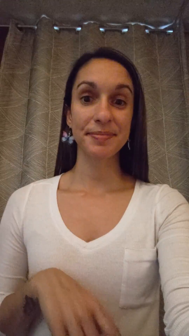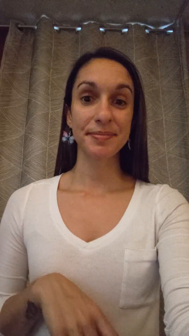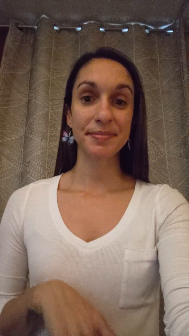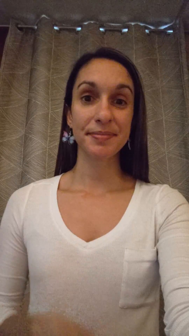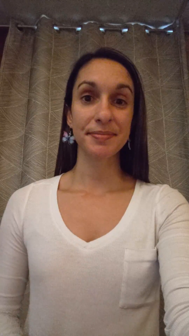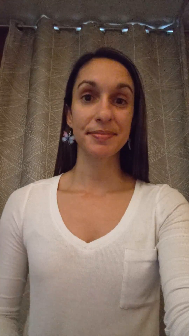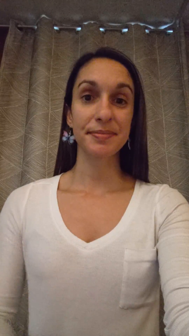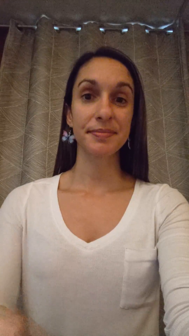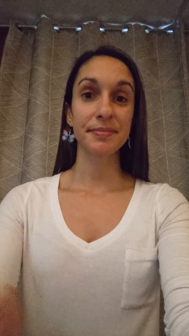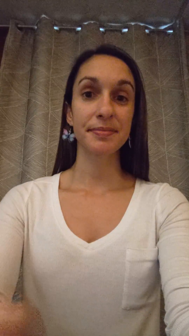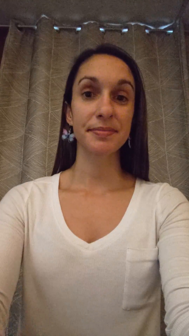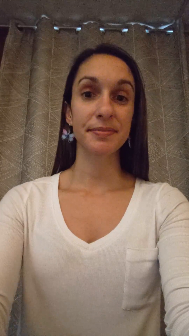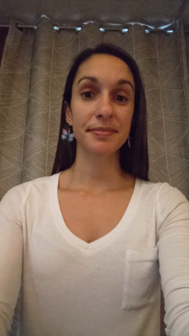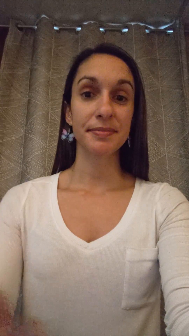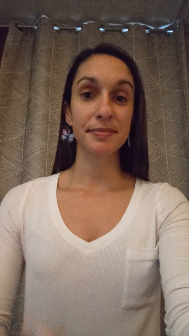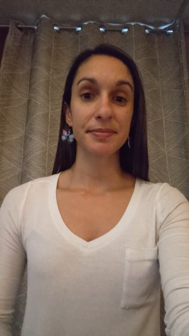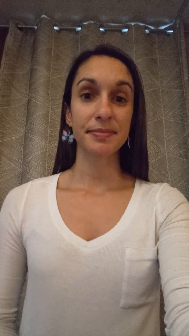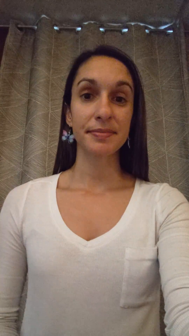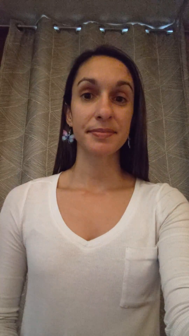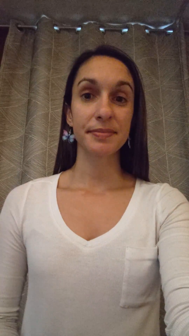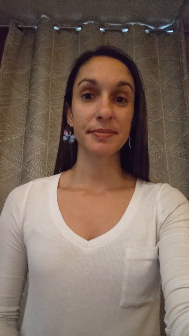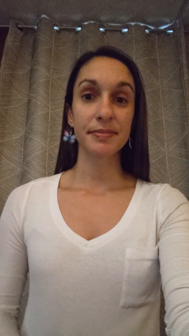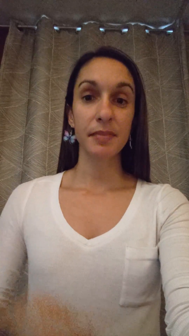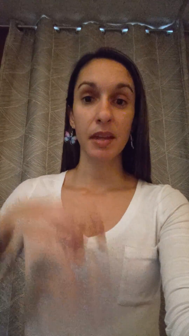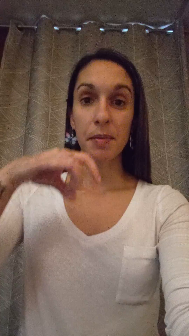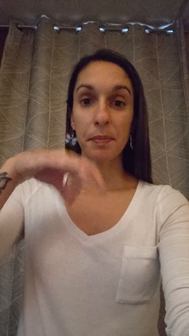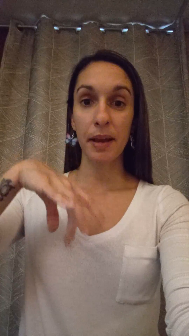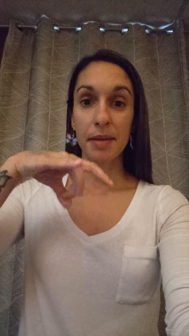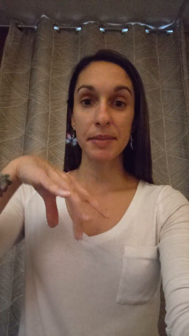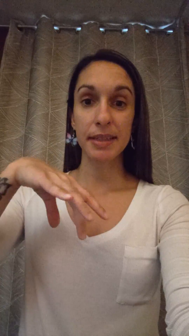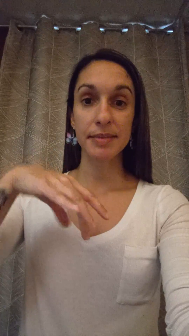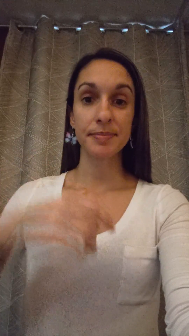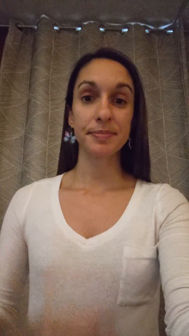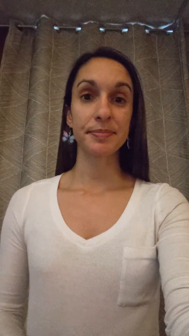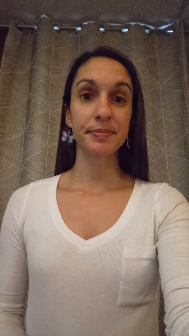pumpkin